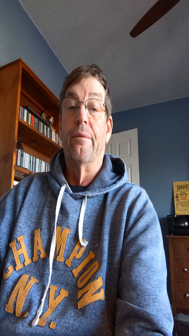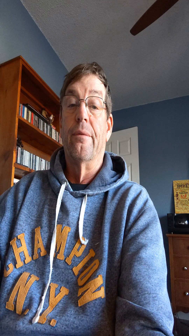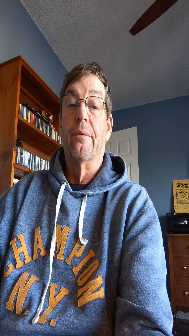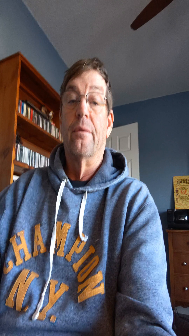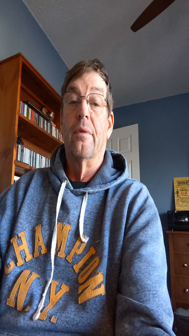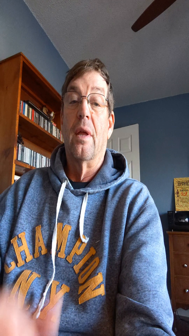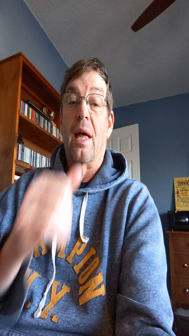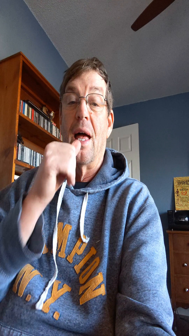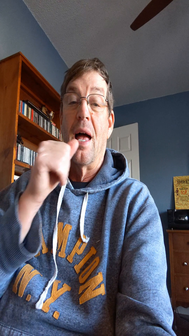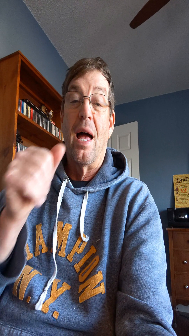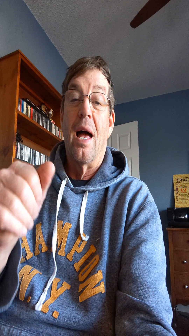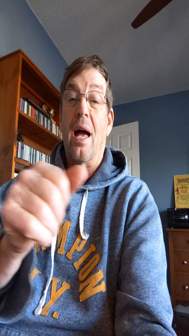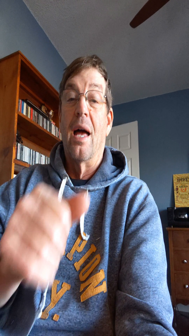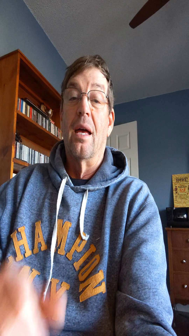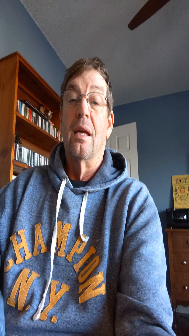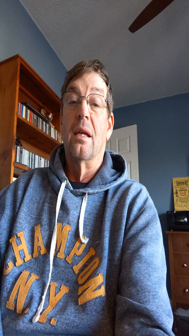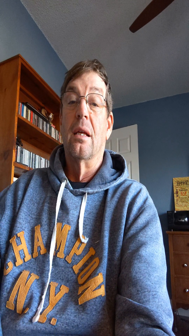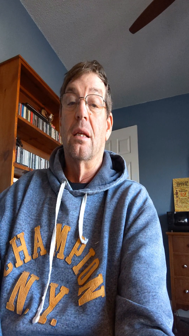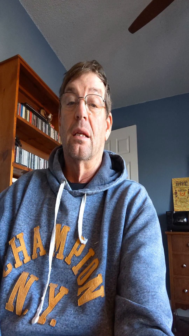hide